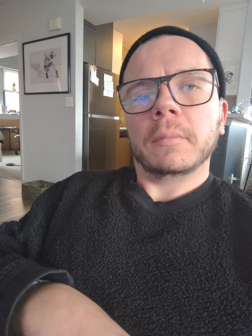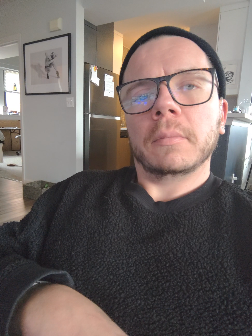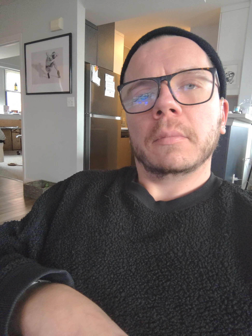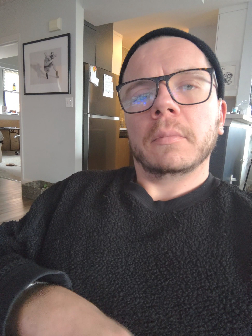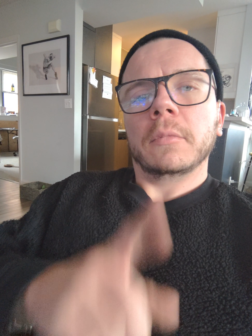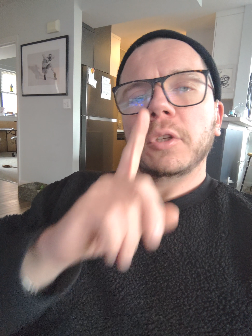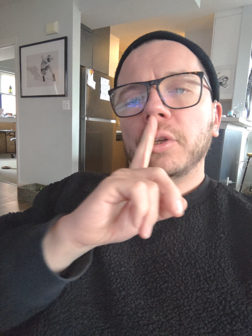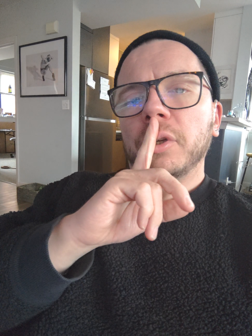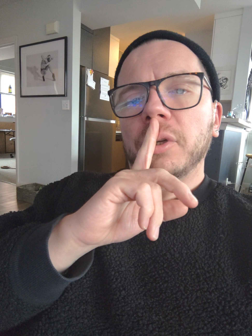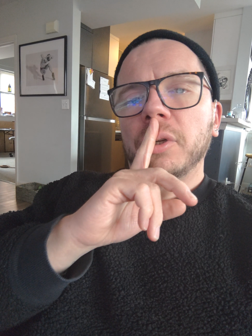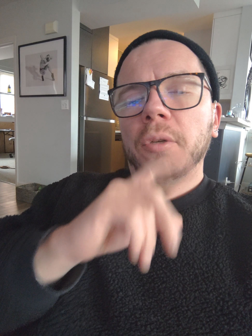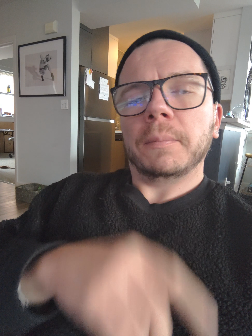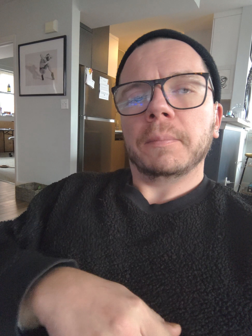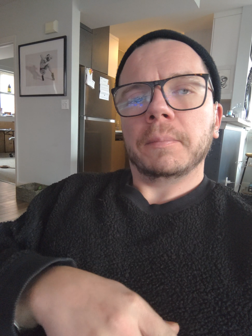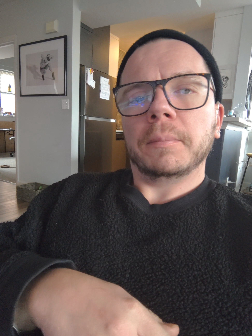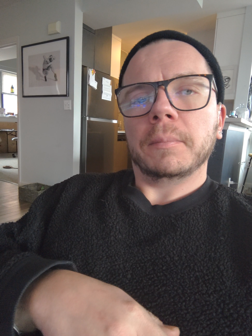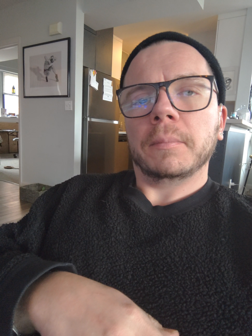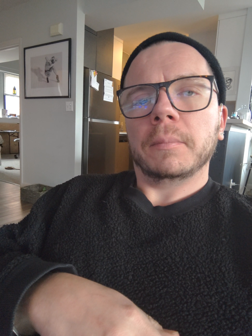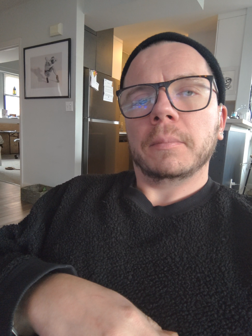shhh